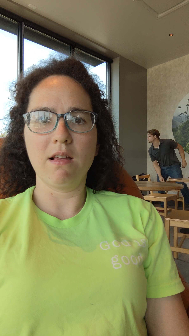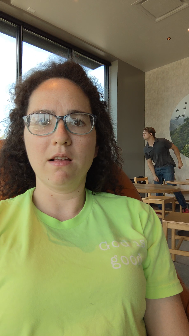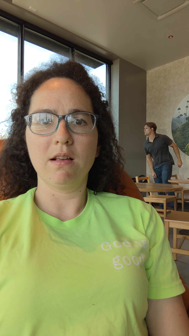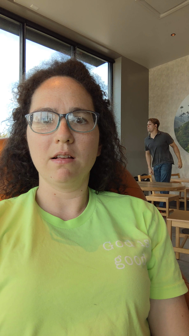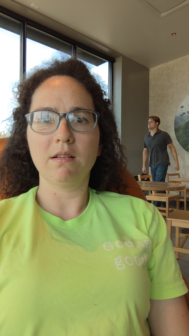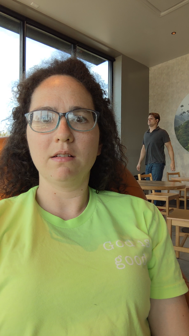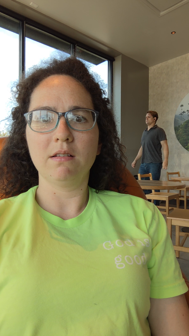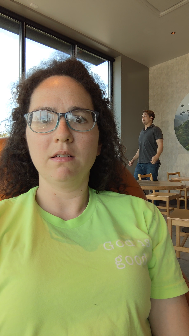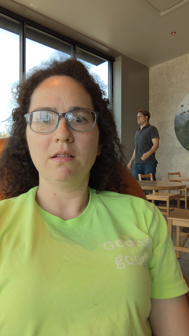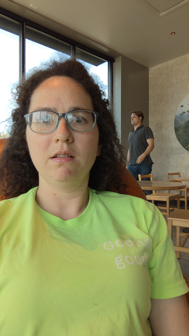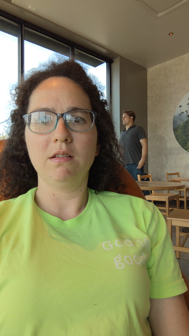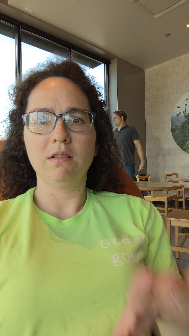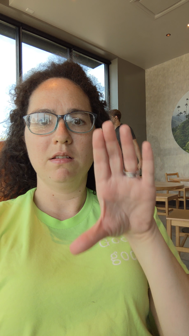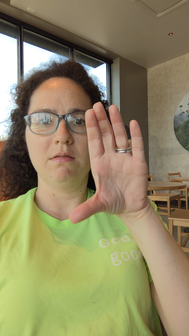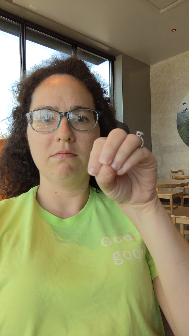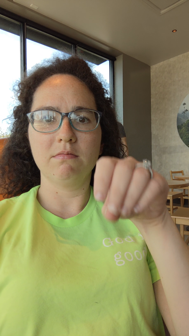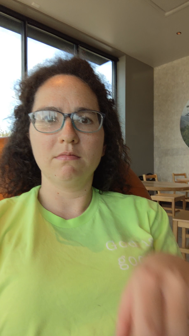bite